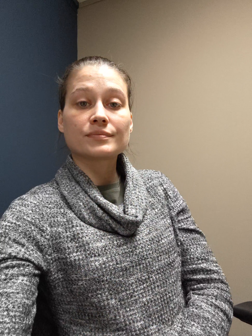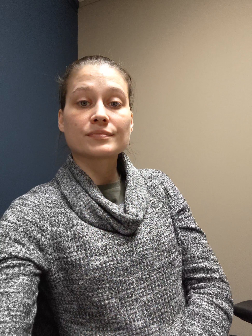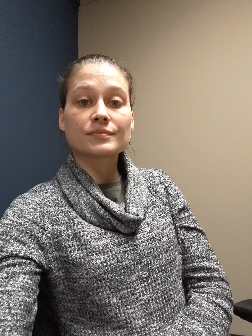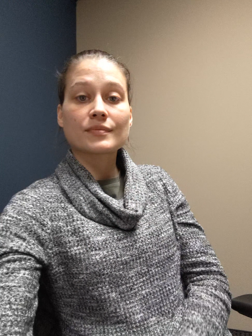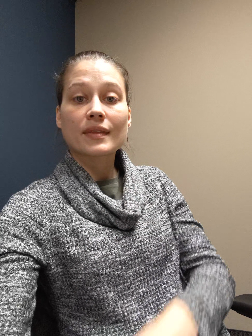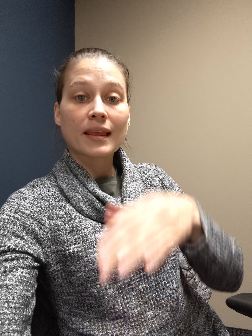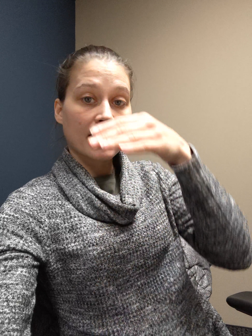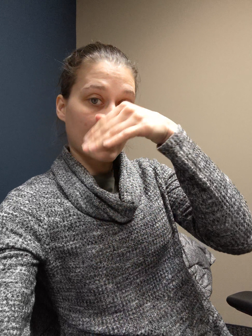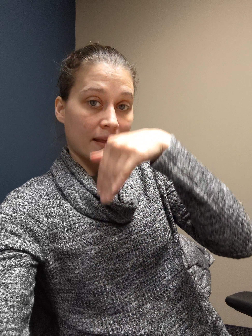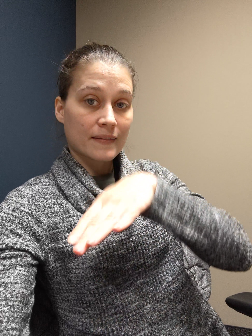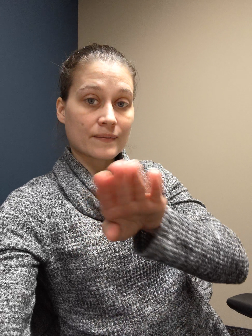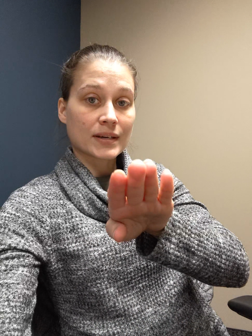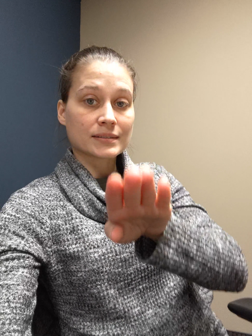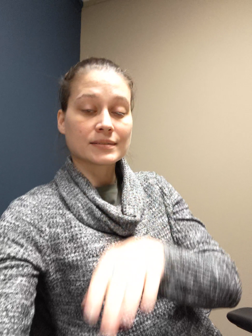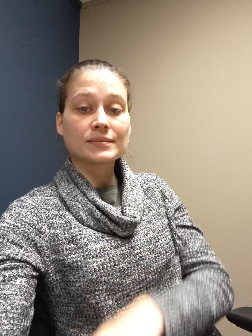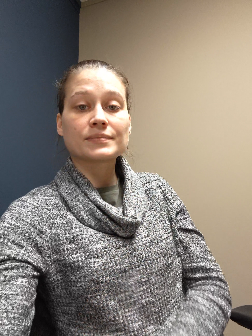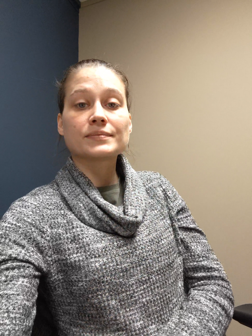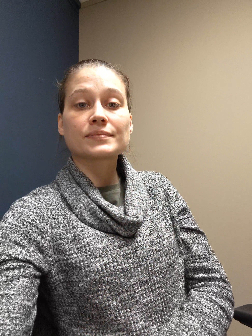elephant